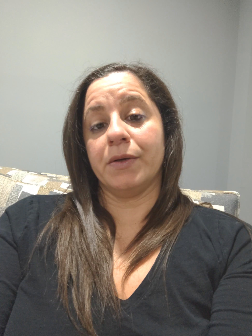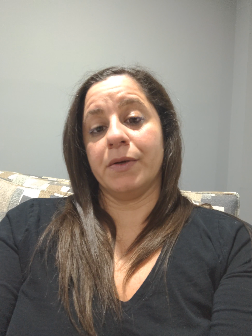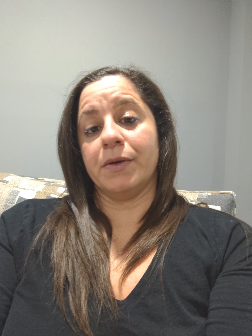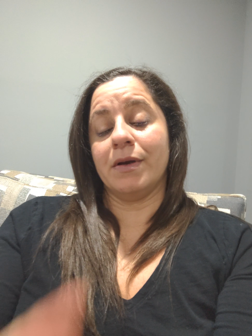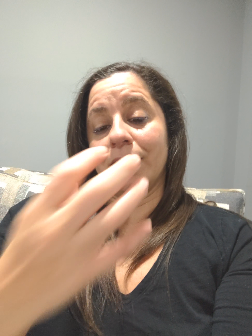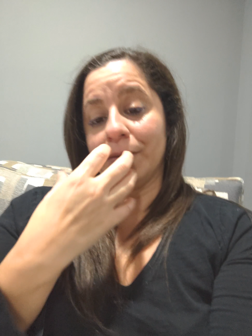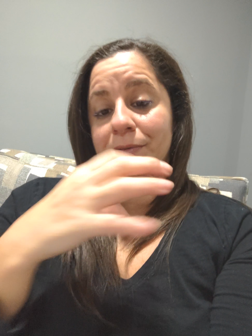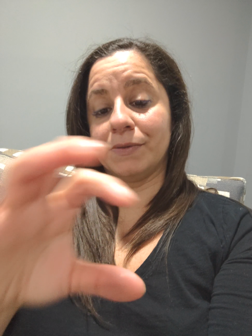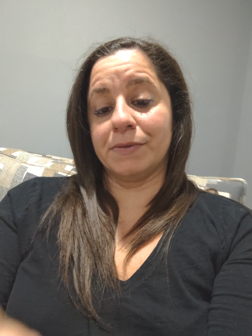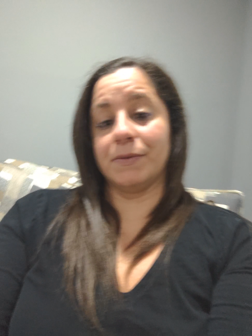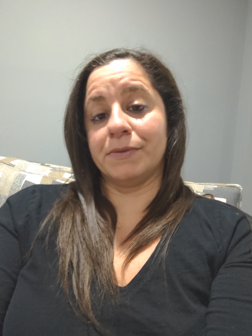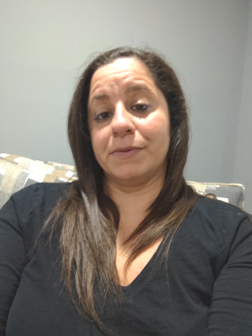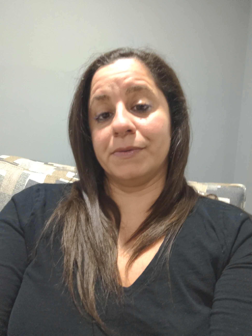hot